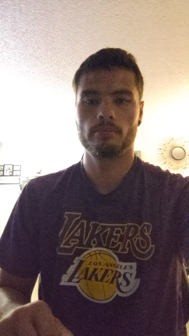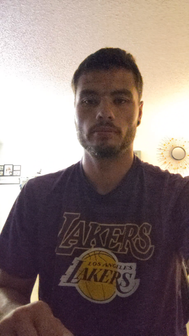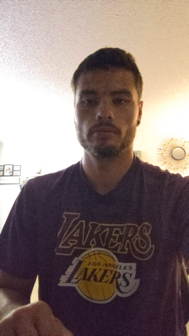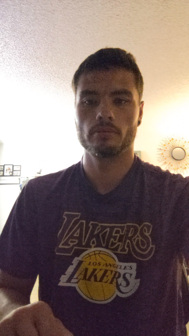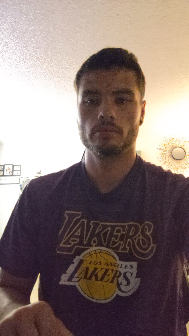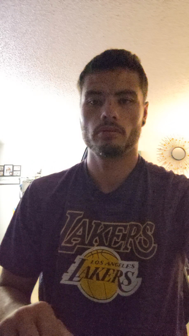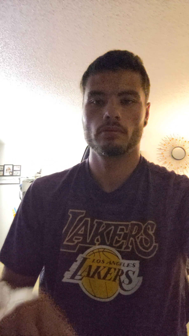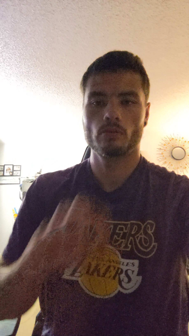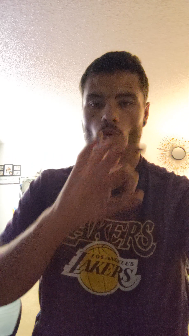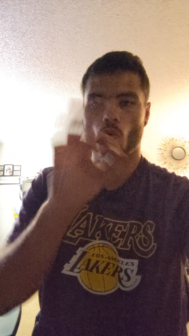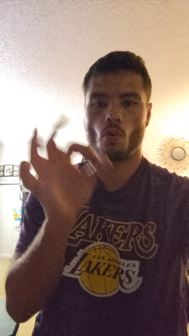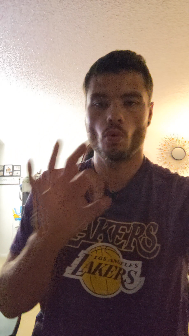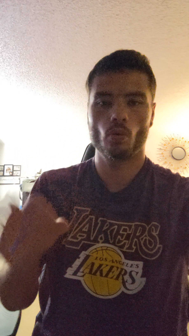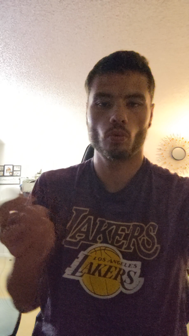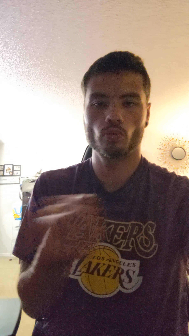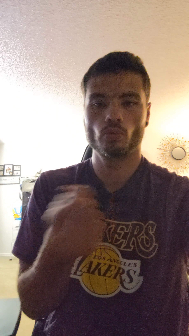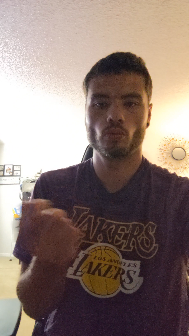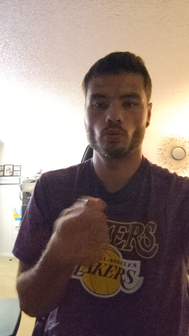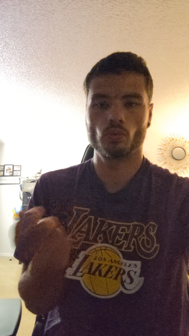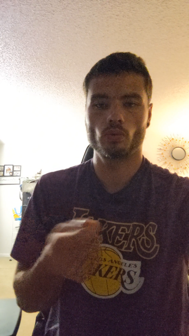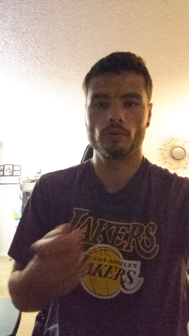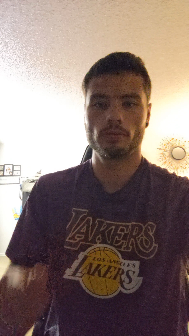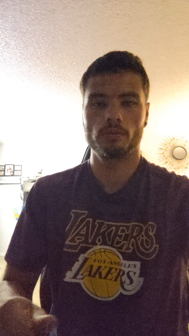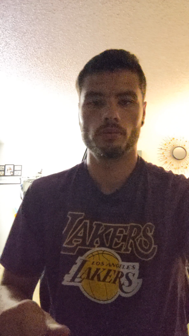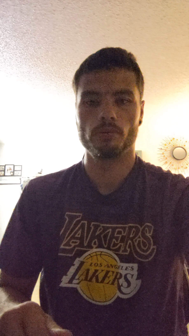hose